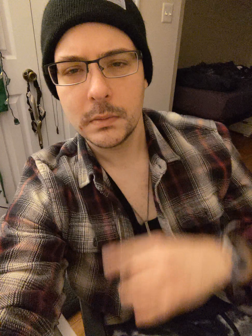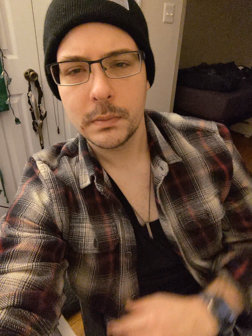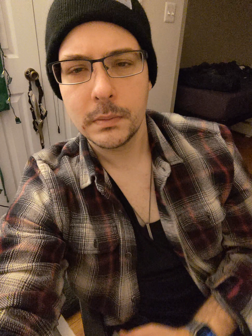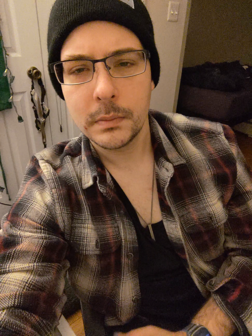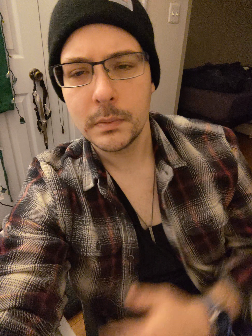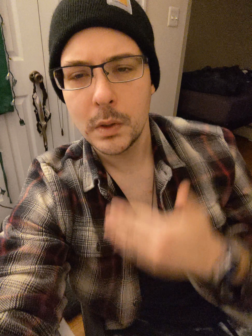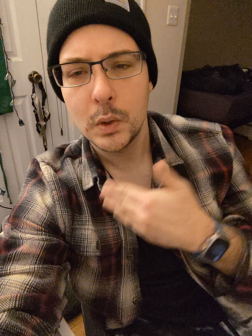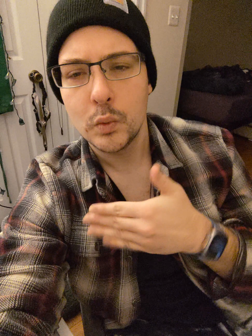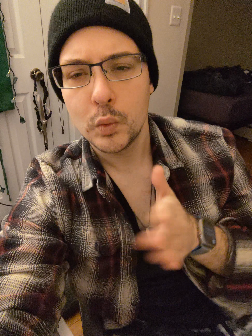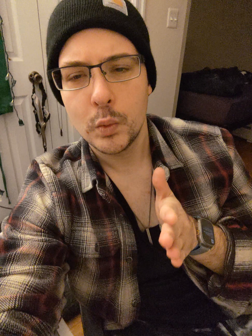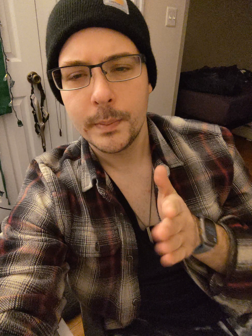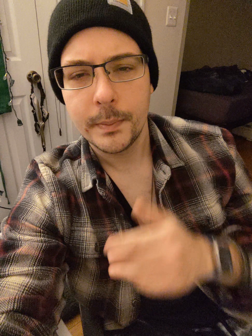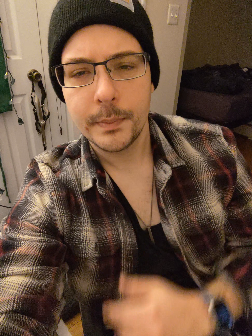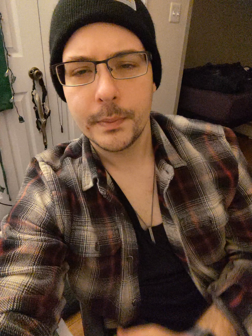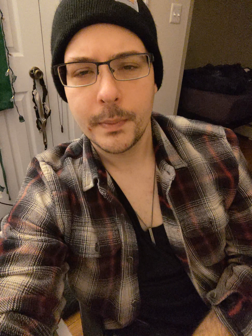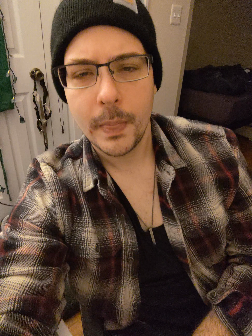room